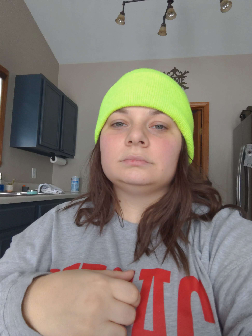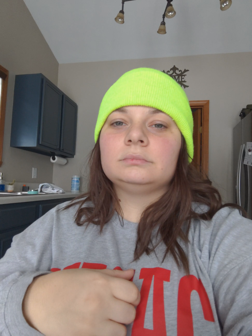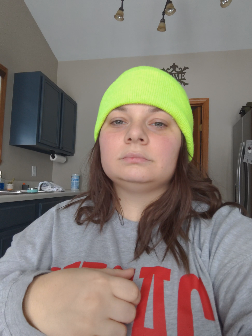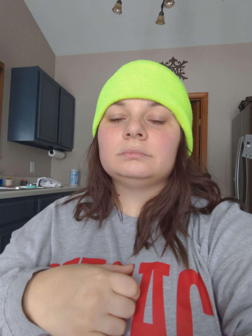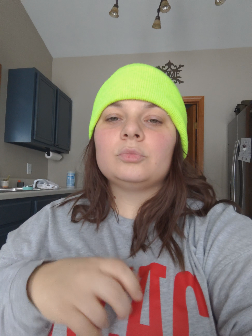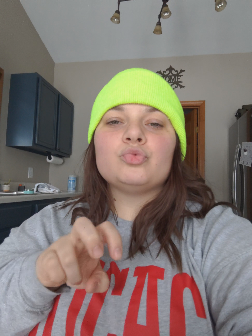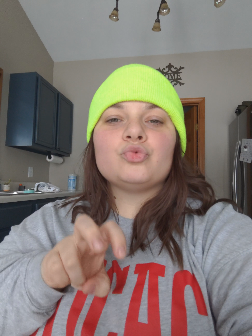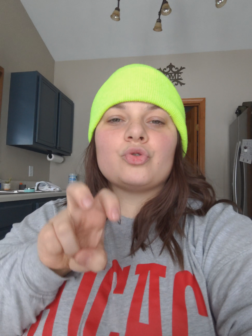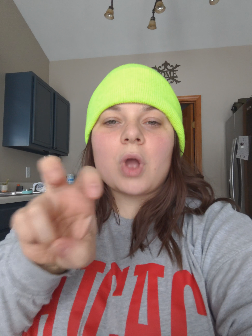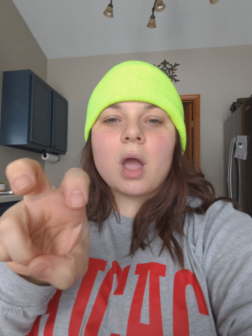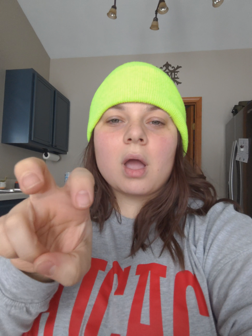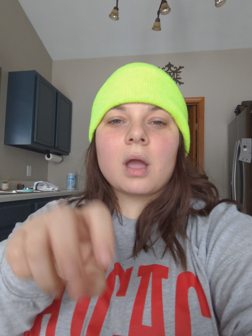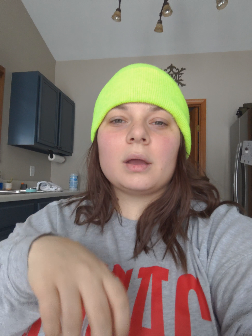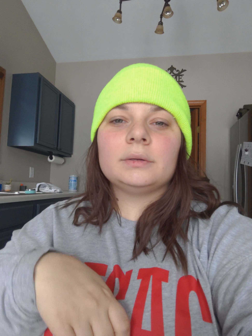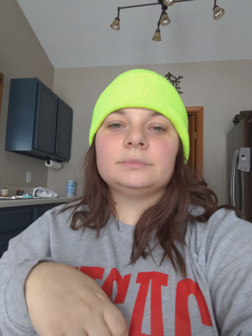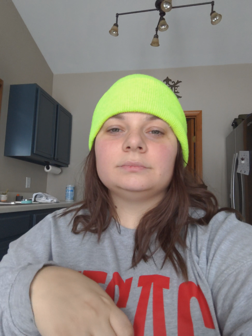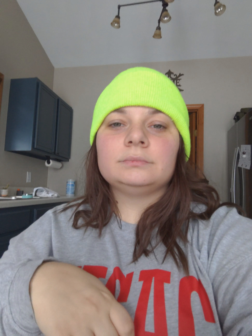ride